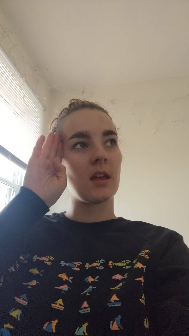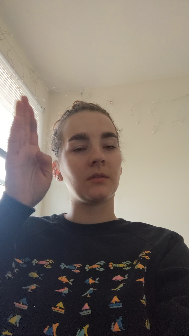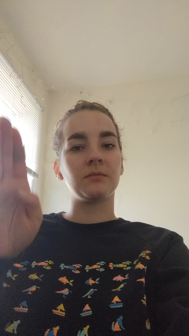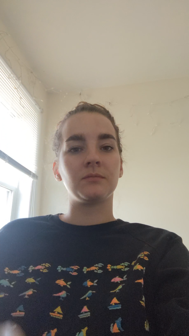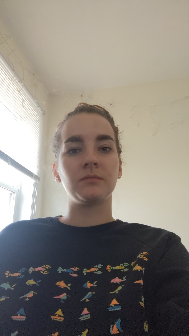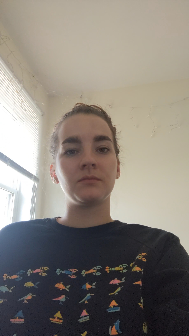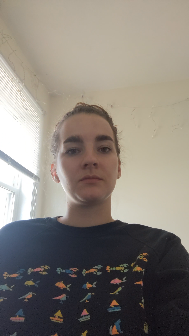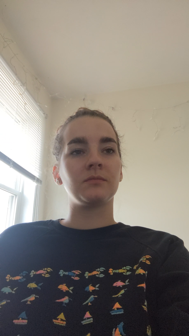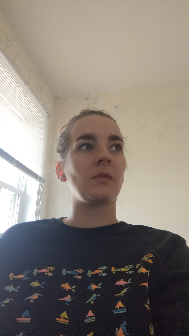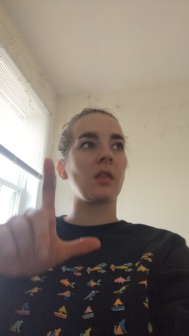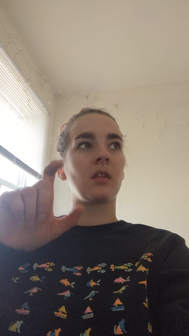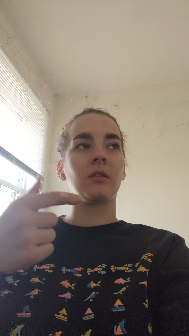leg